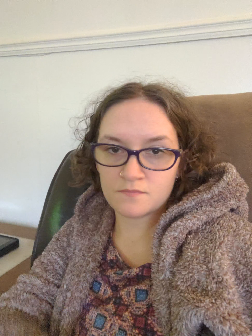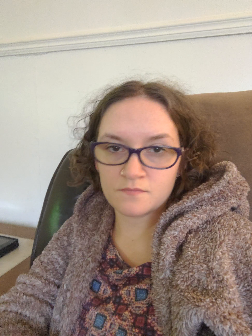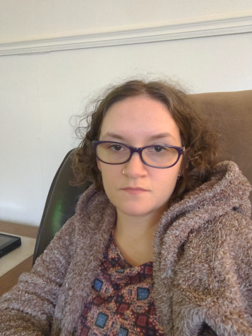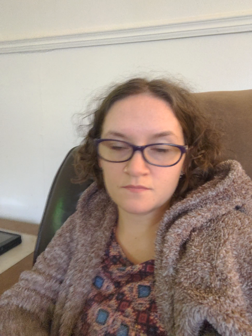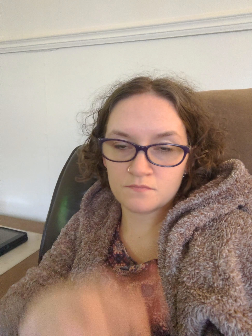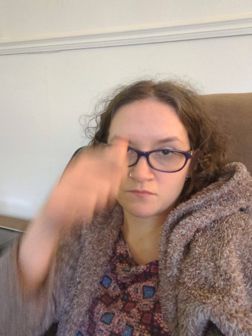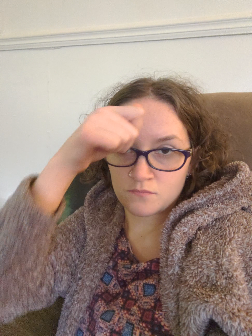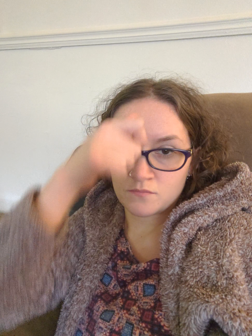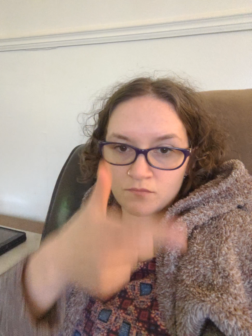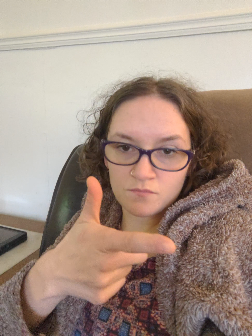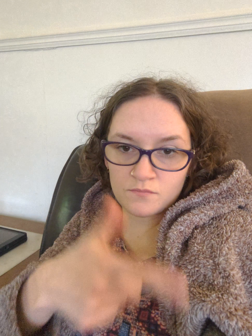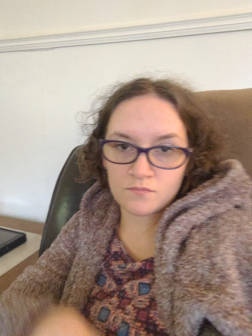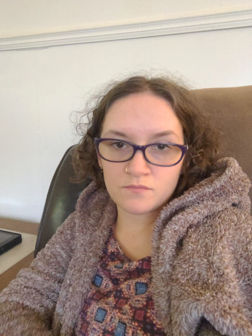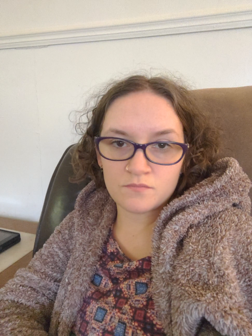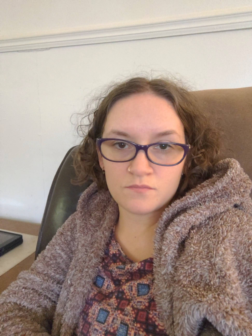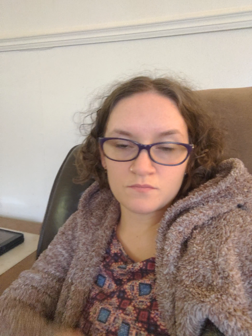brother